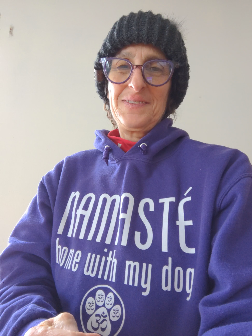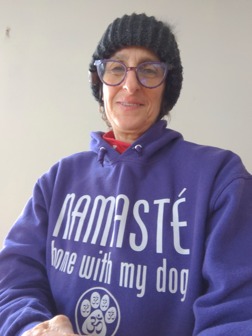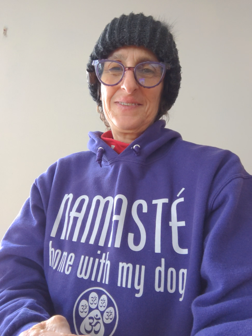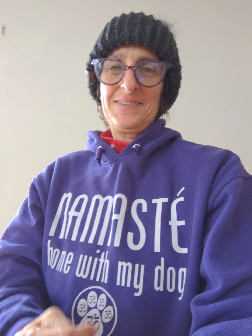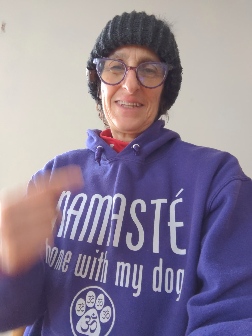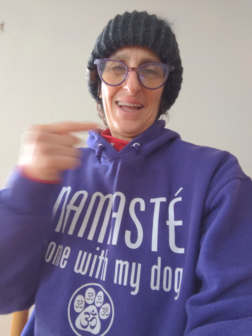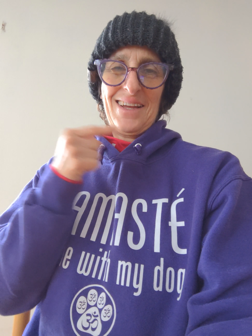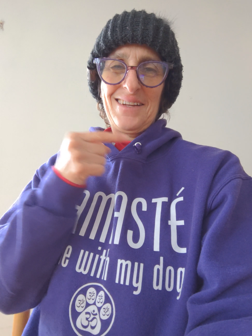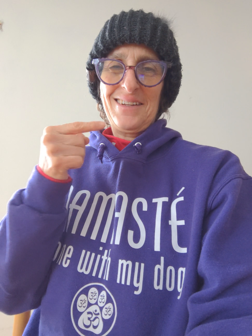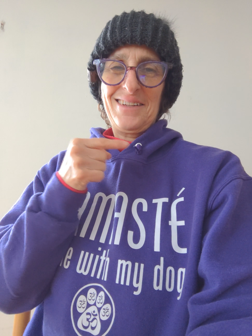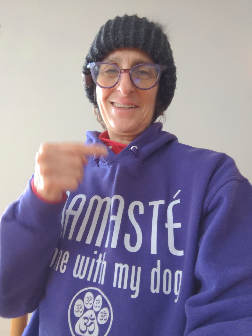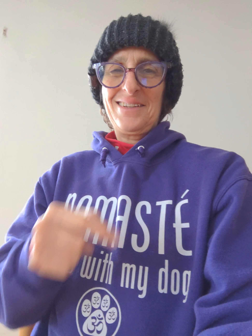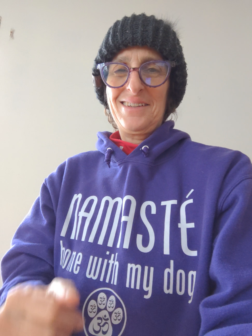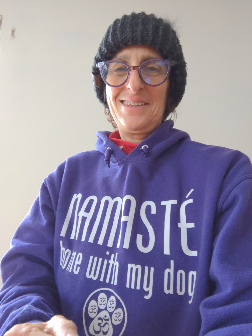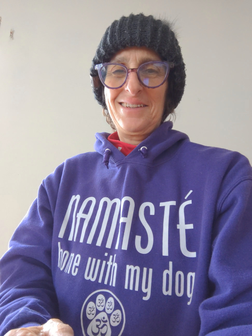owie